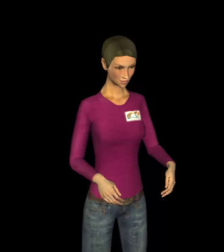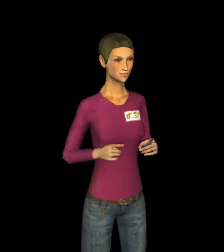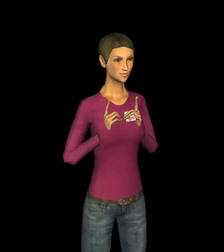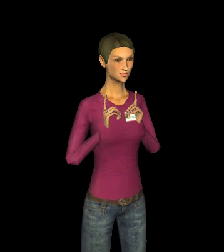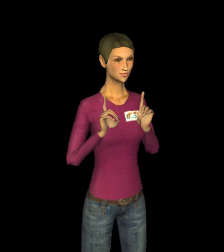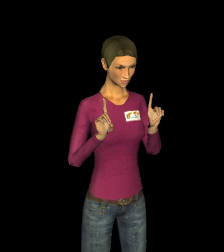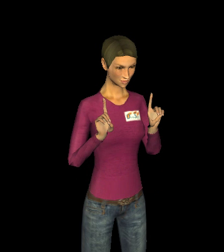ديمقراطية